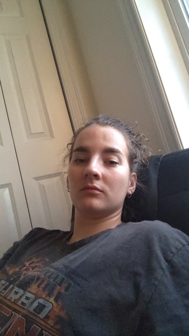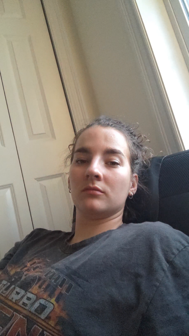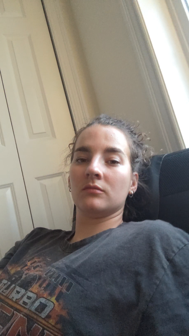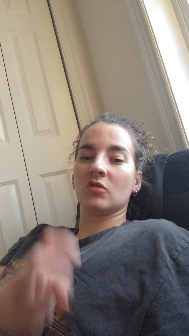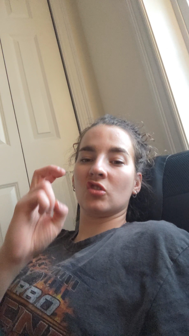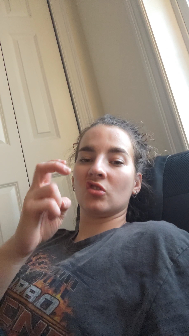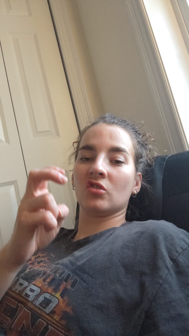hard